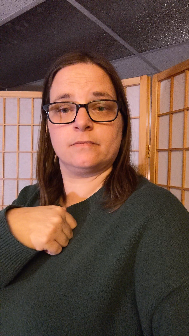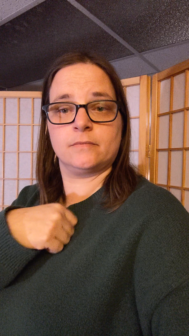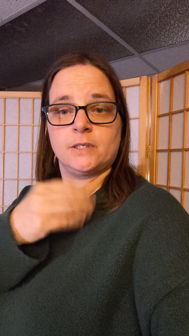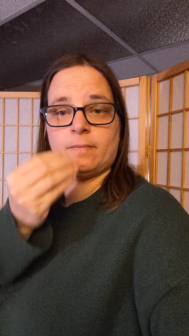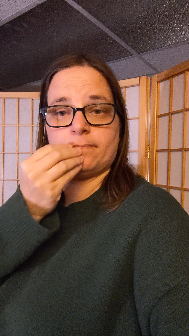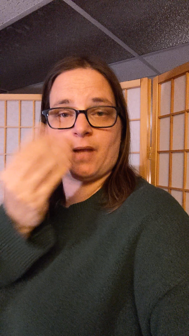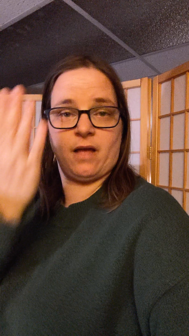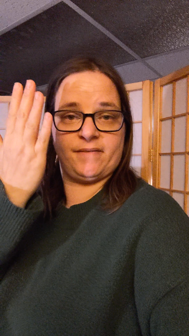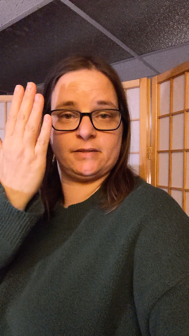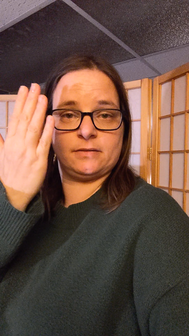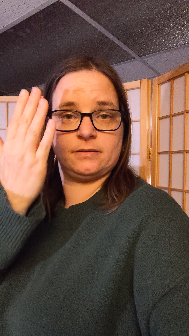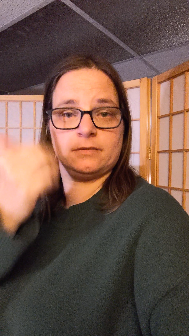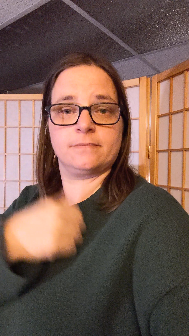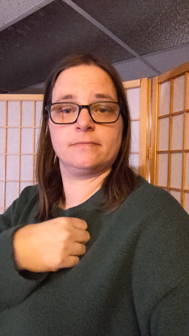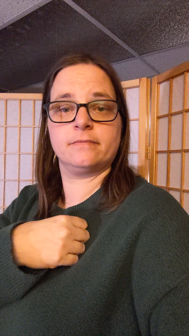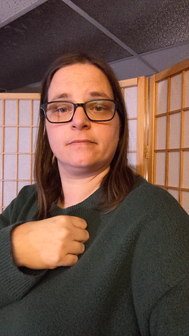breakfast